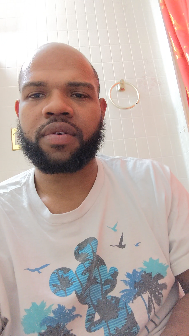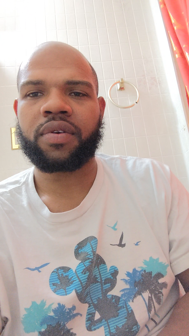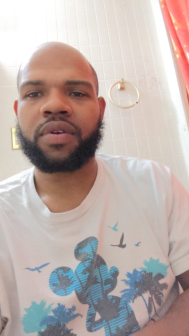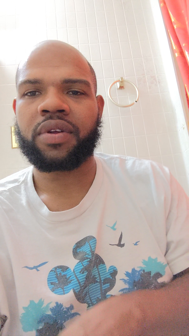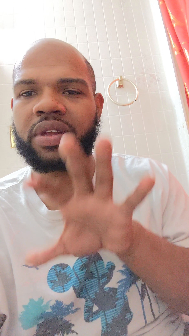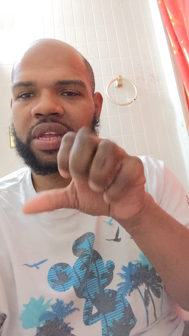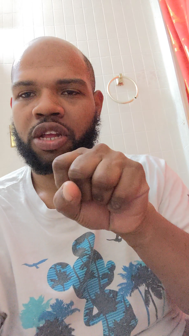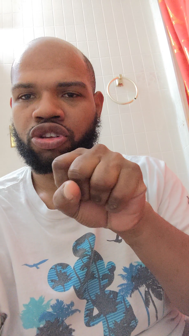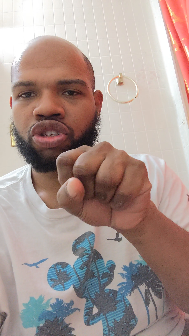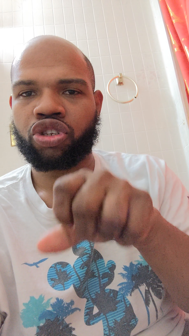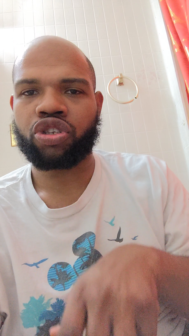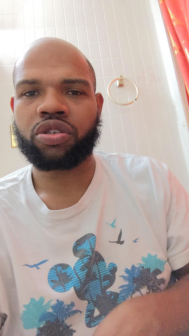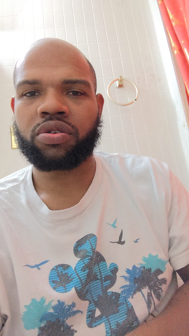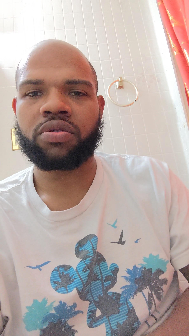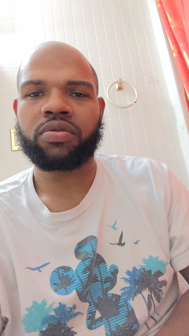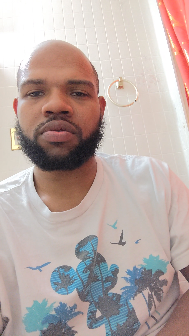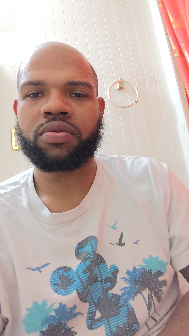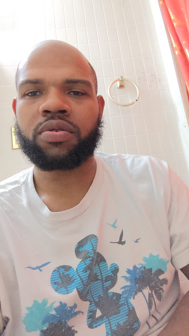catch